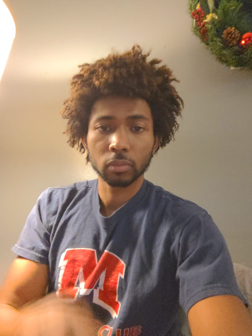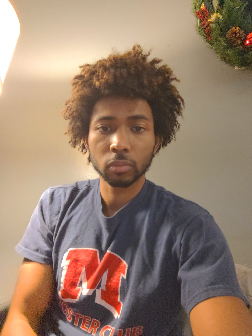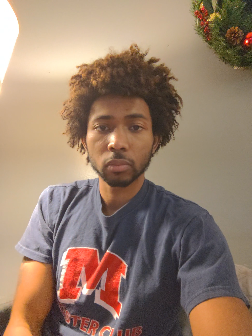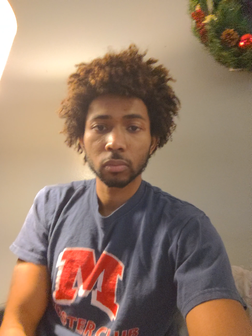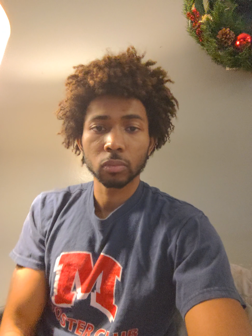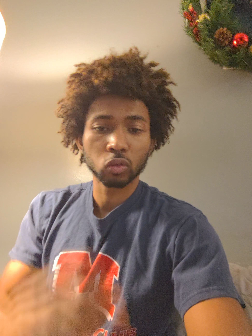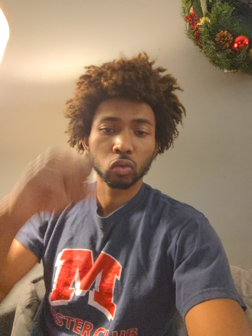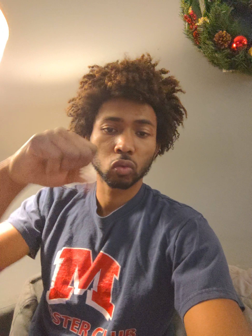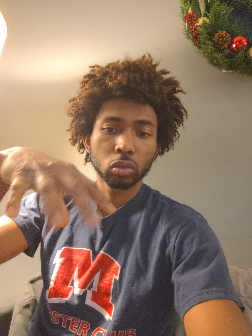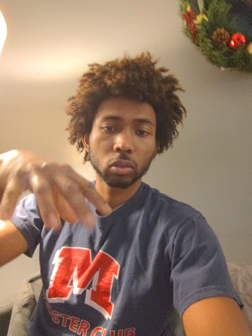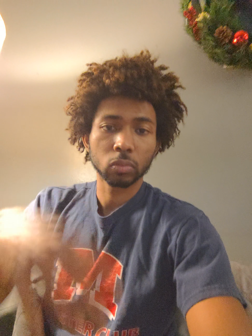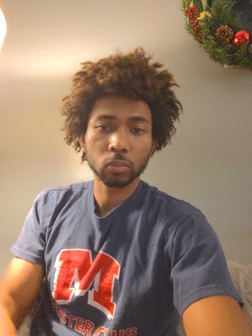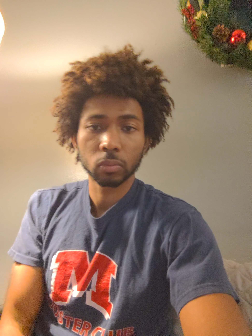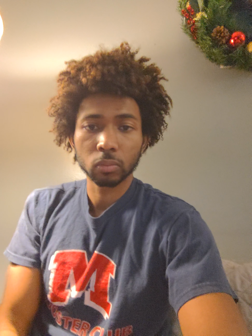drop